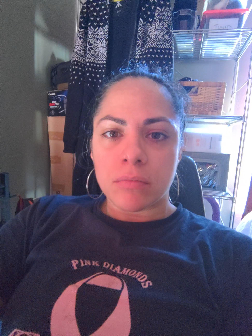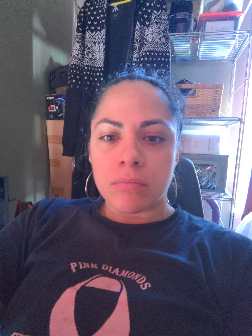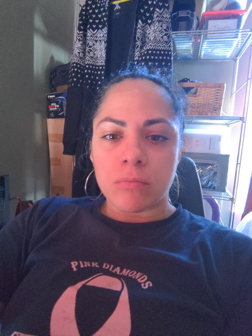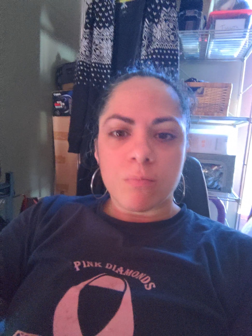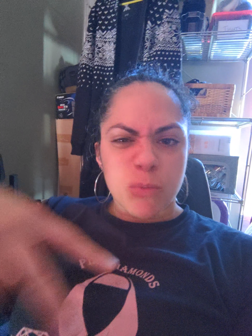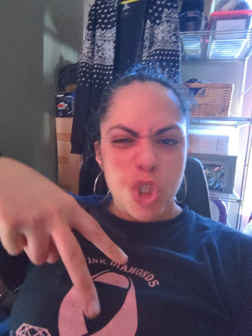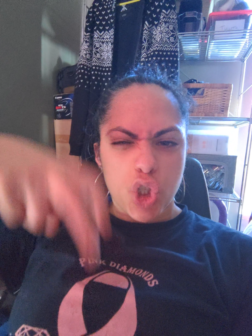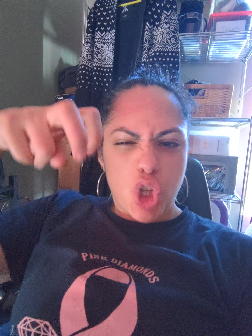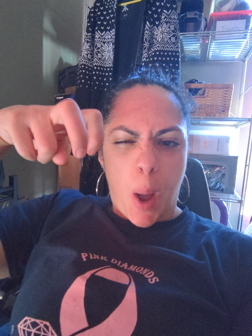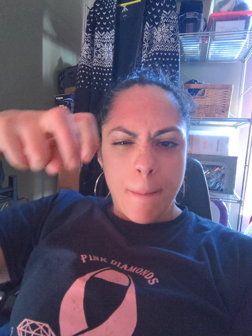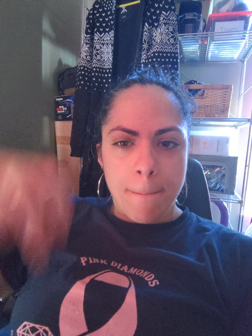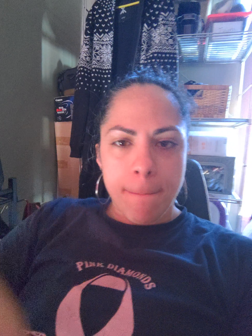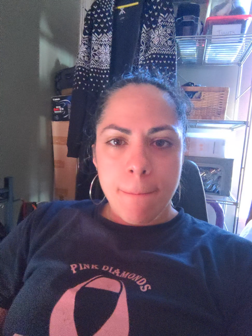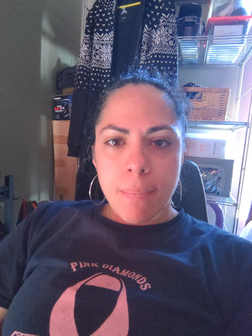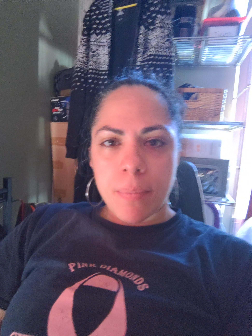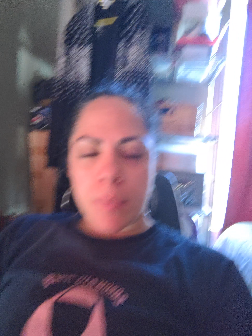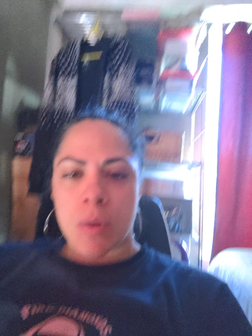jump